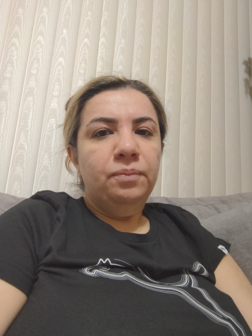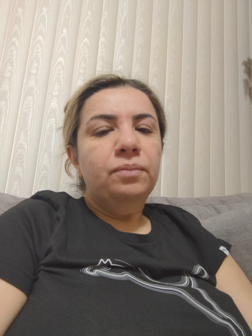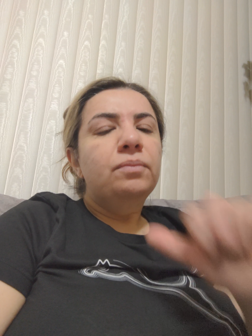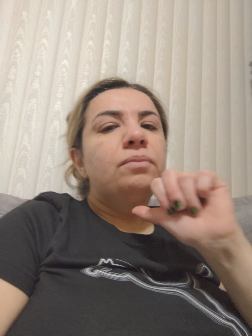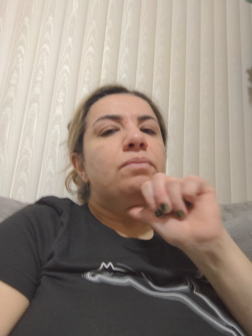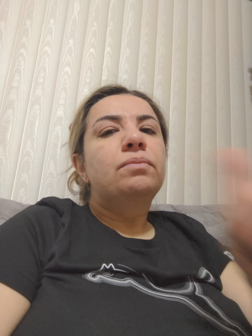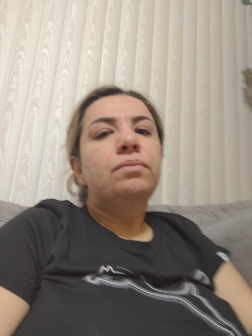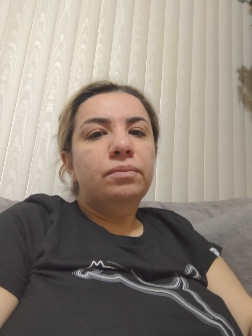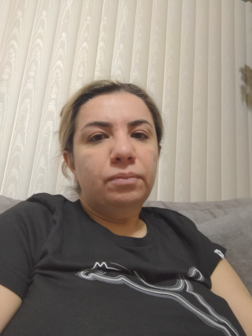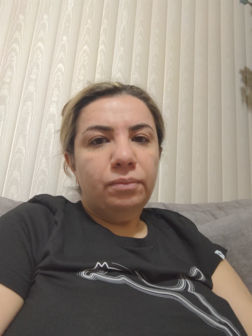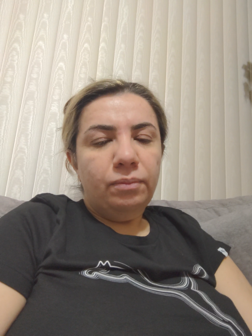not